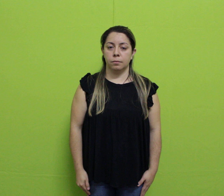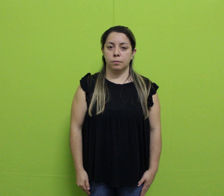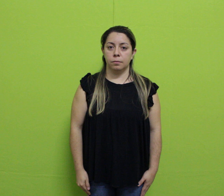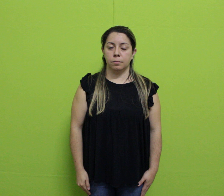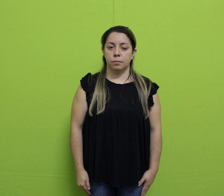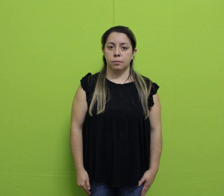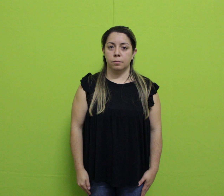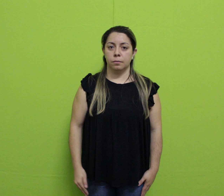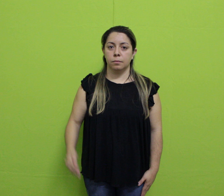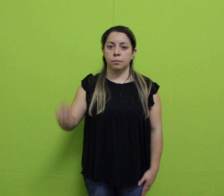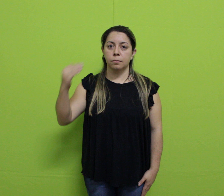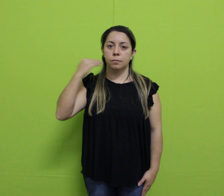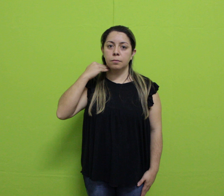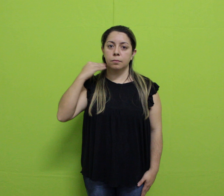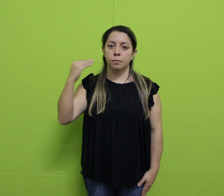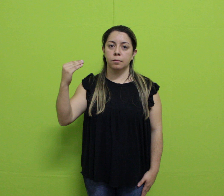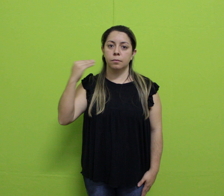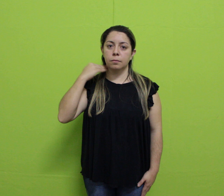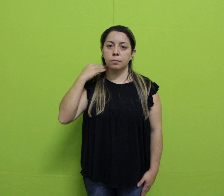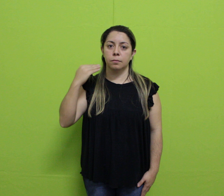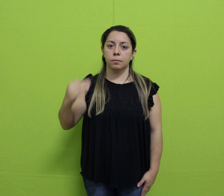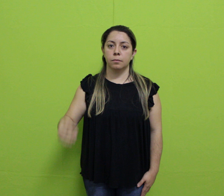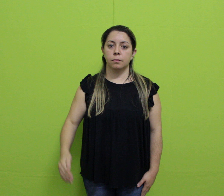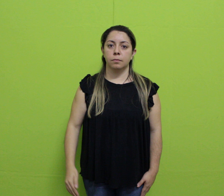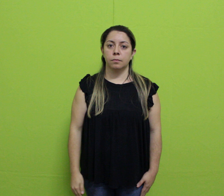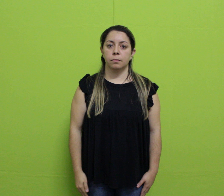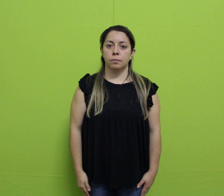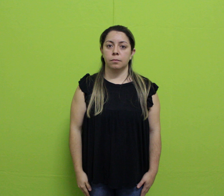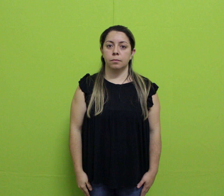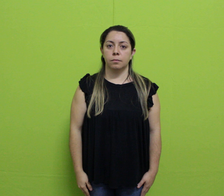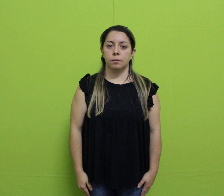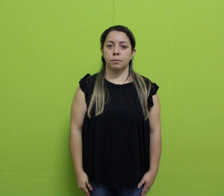banco